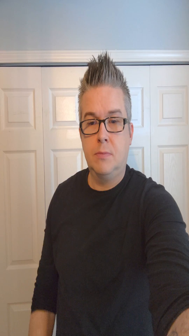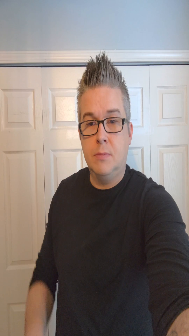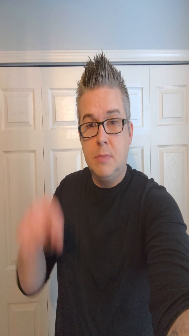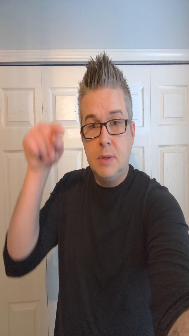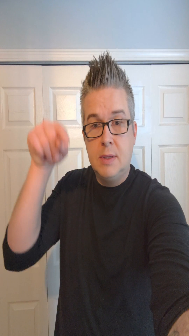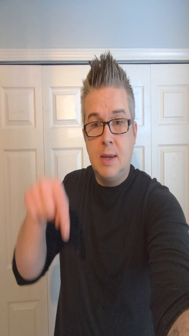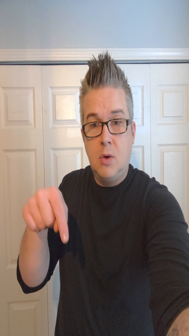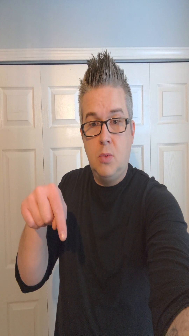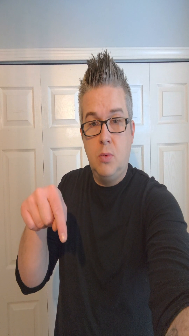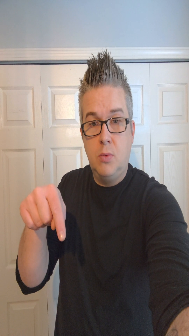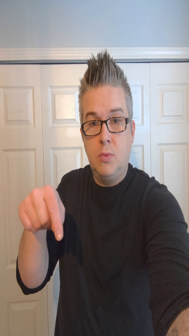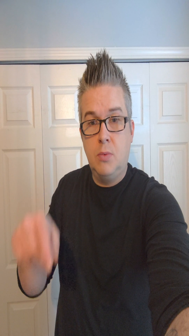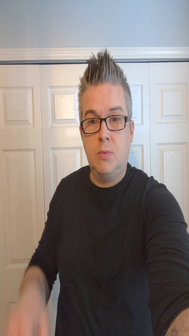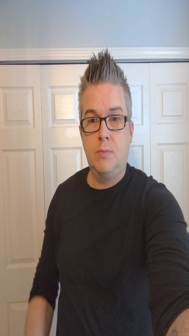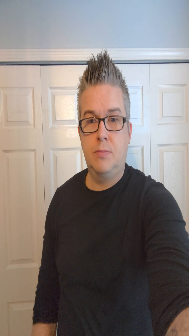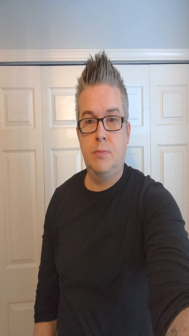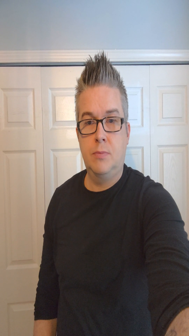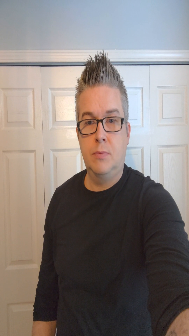down